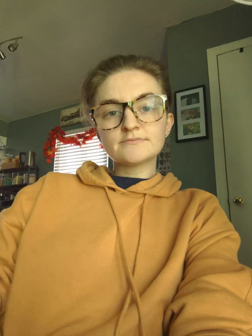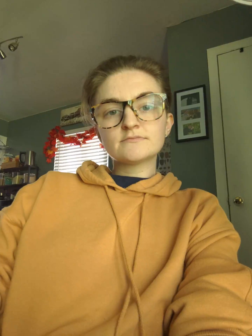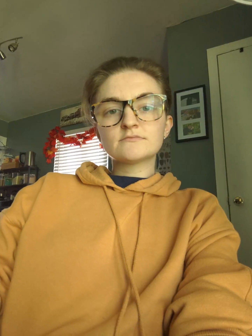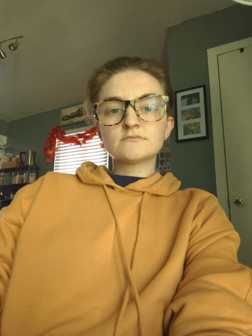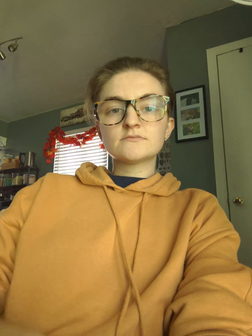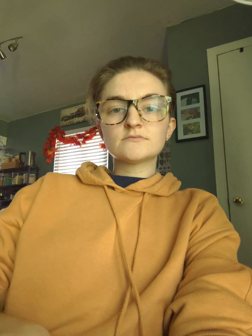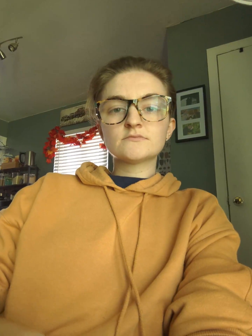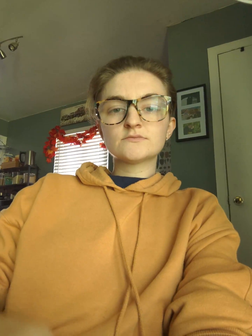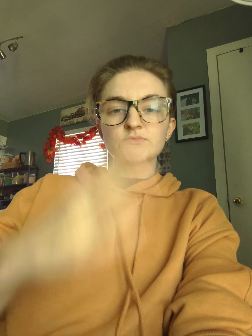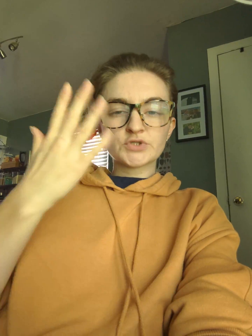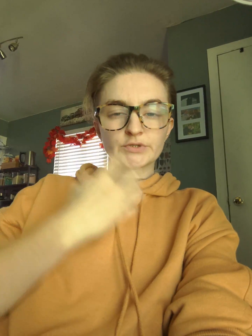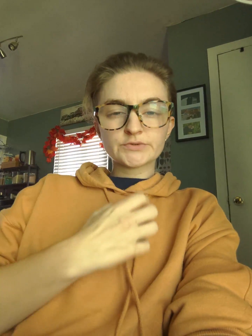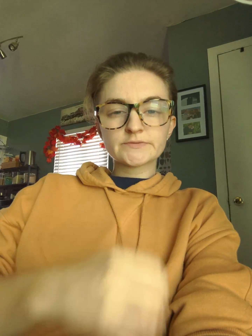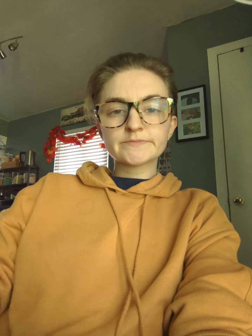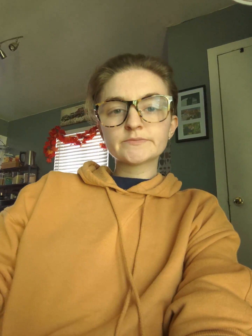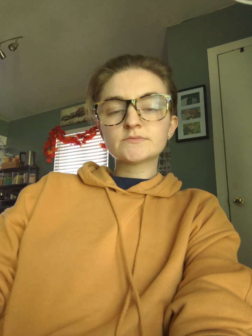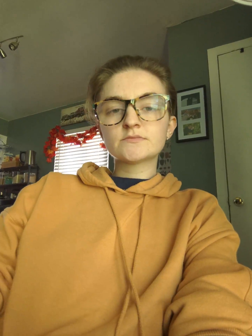dark